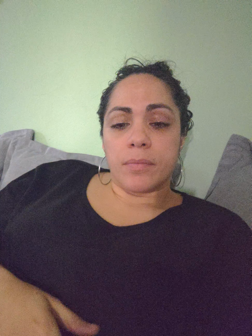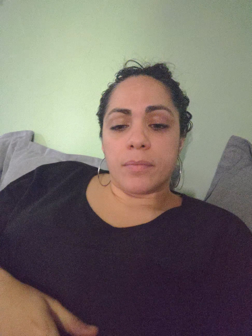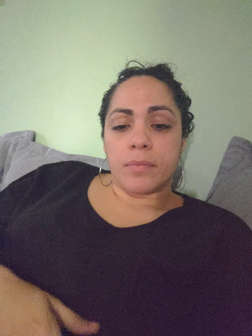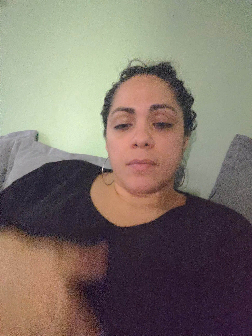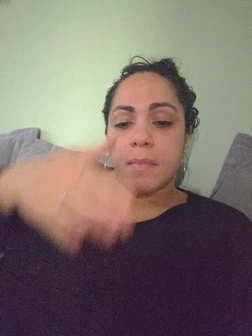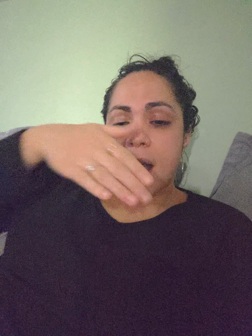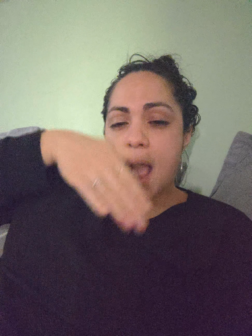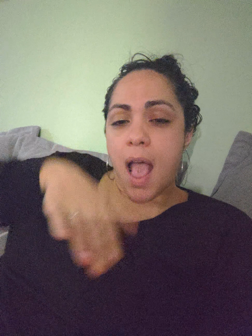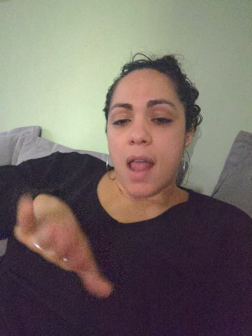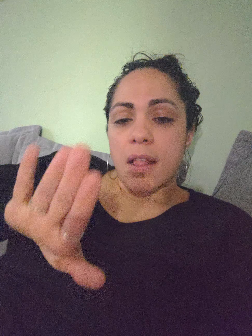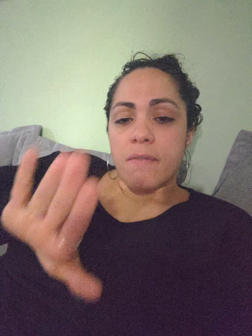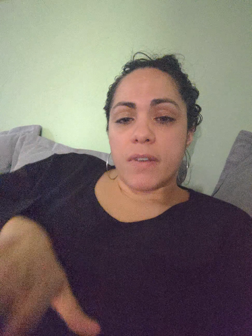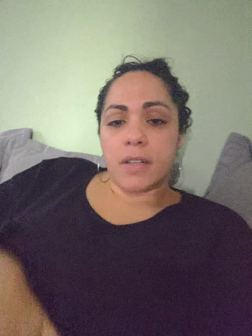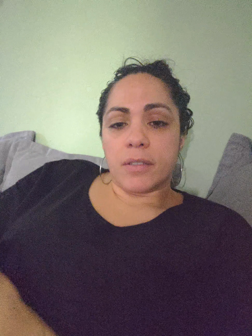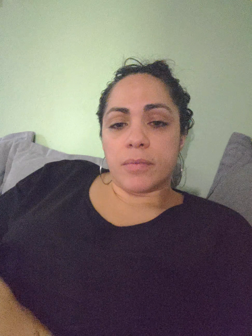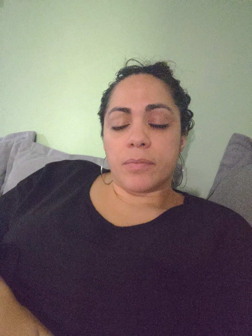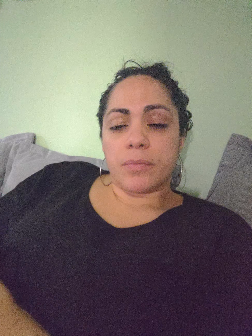elephant